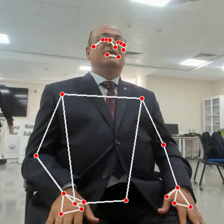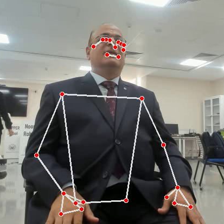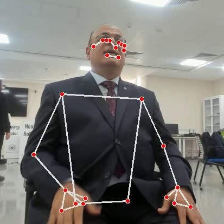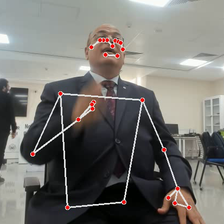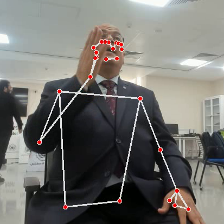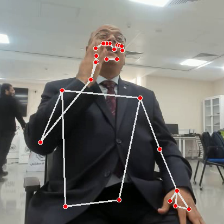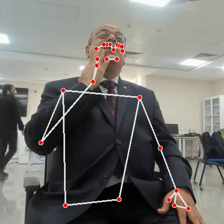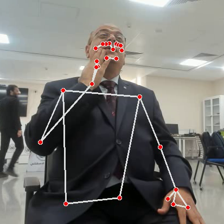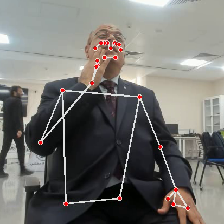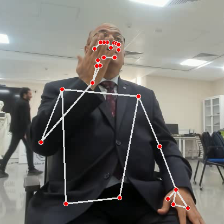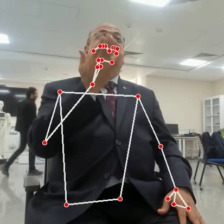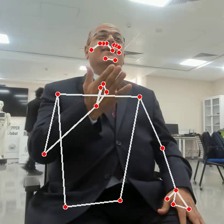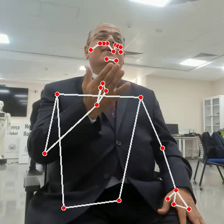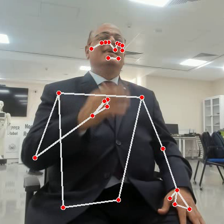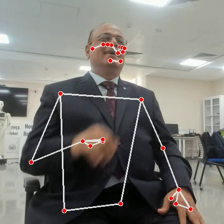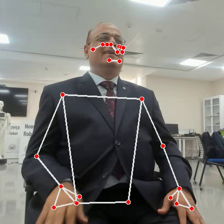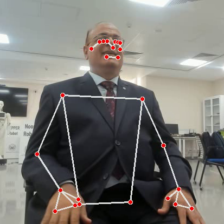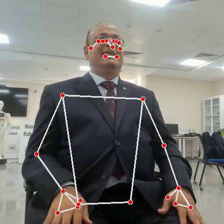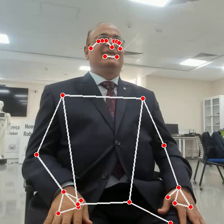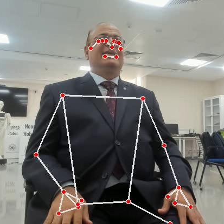yallhwy